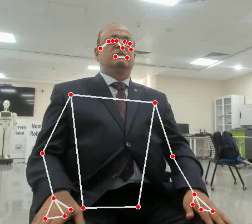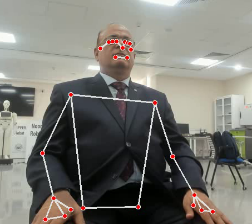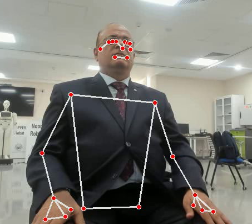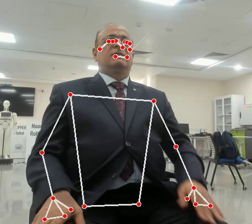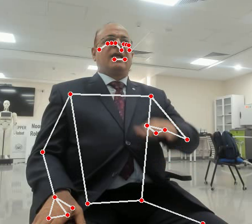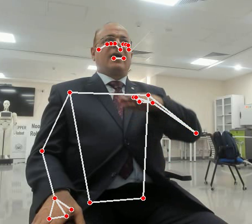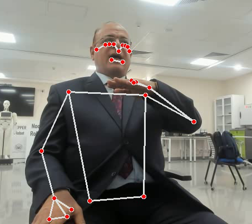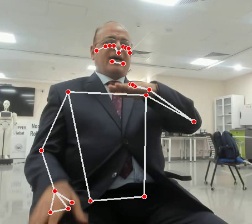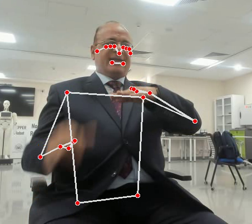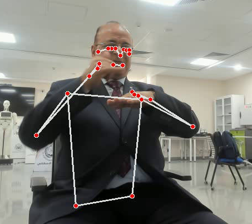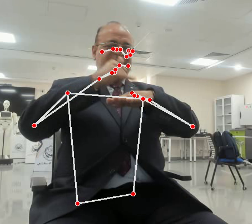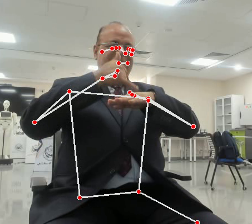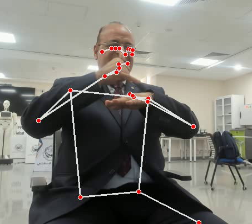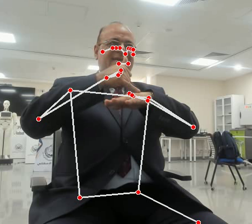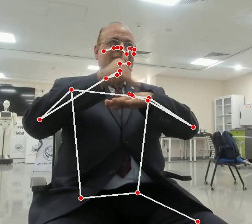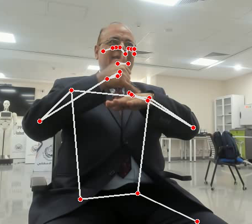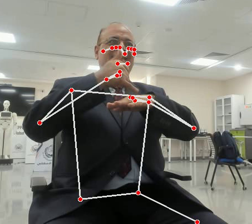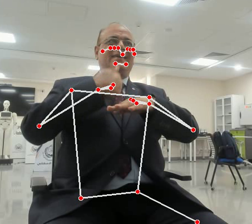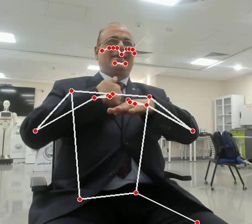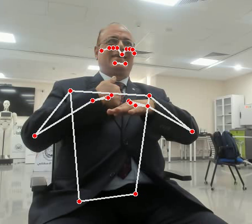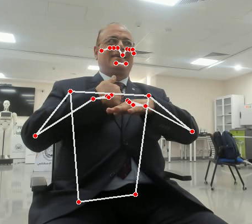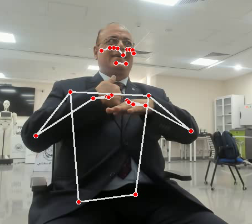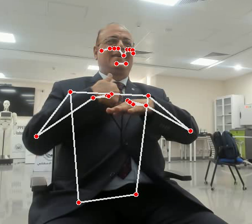khatbty